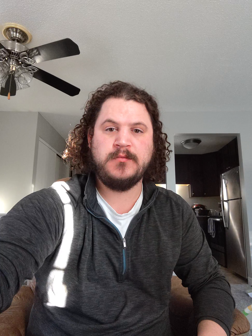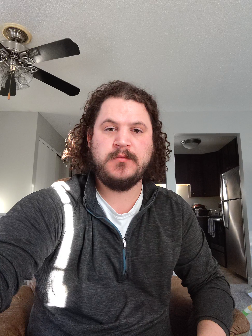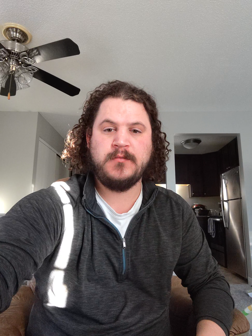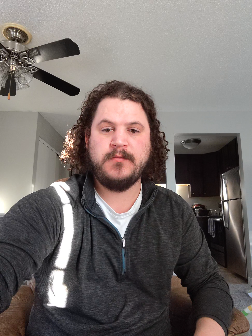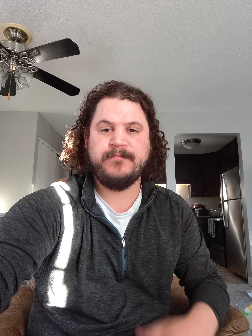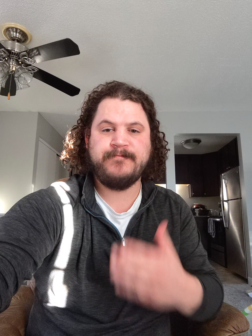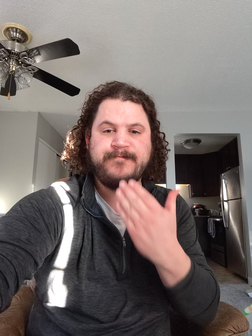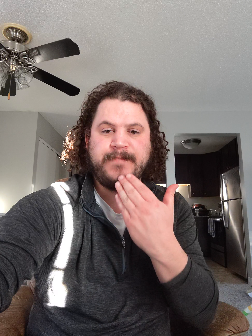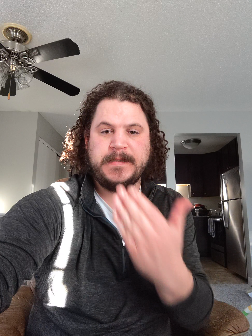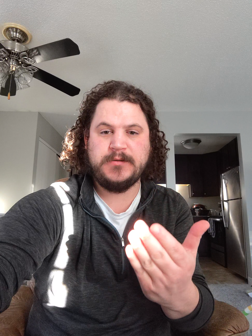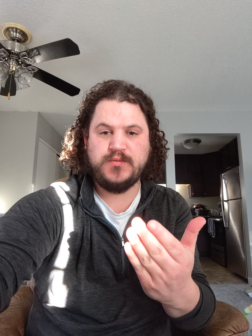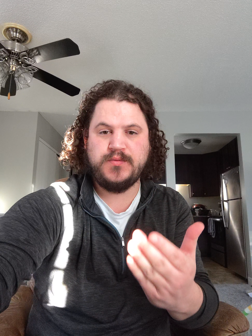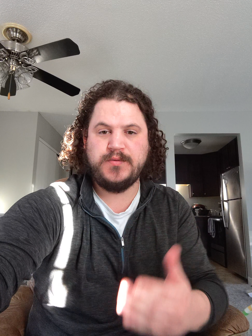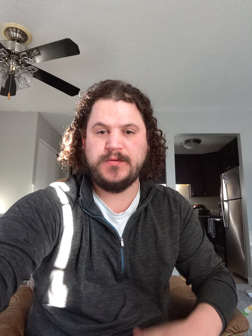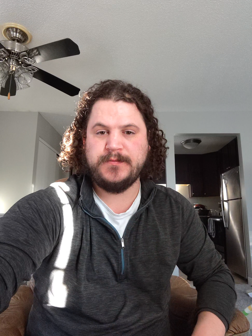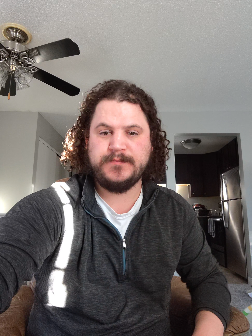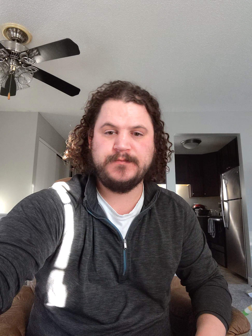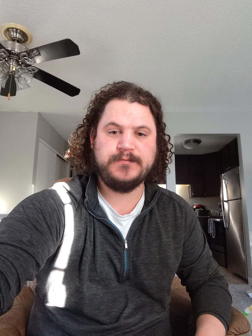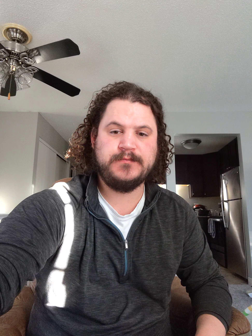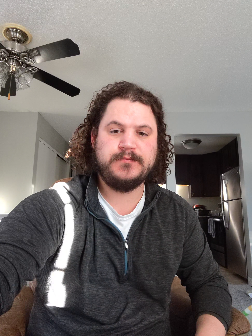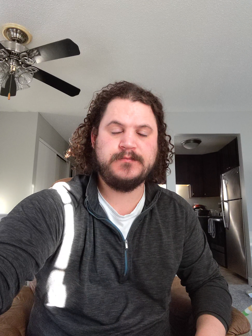thank you